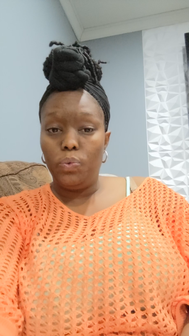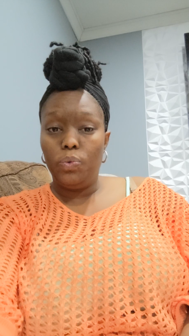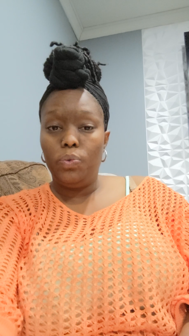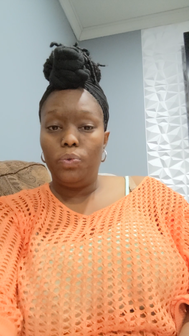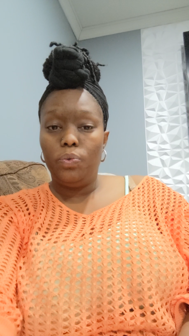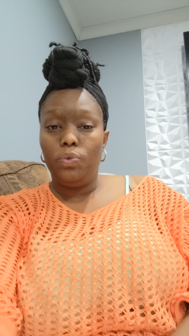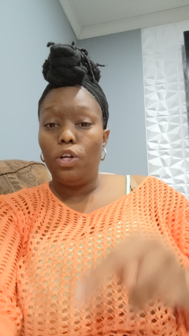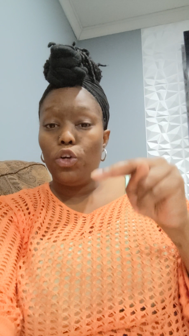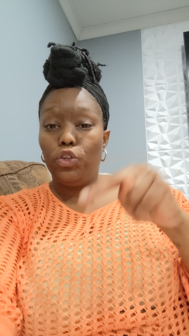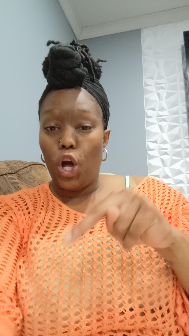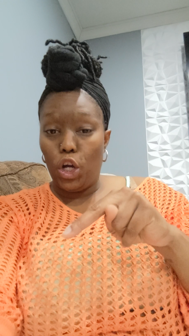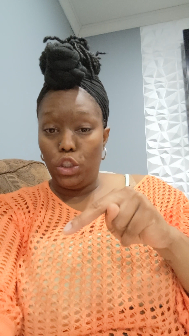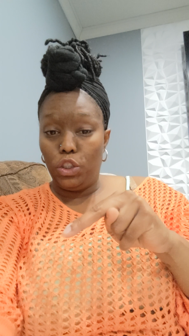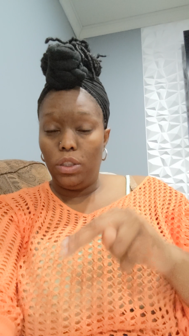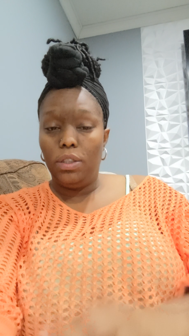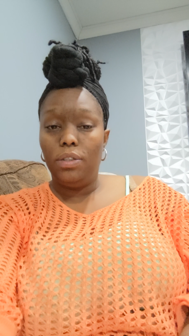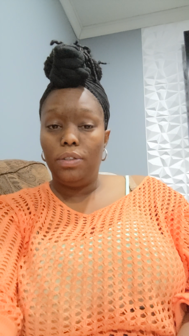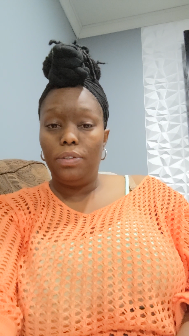nurse